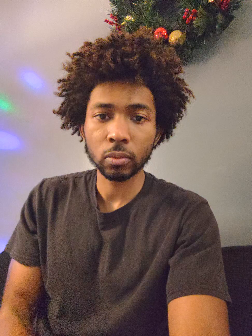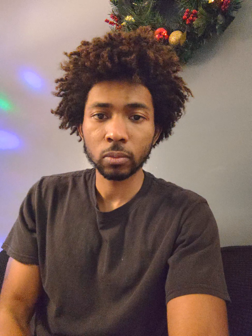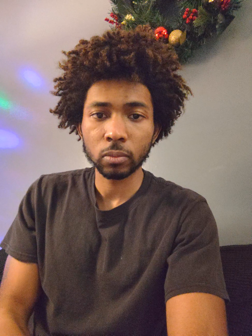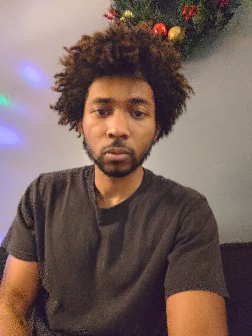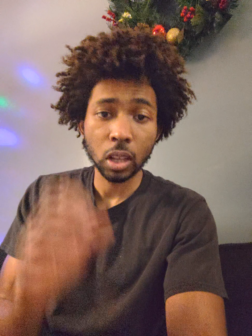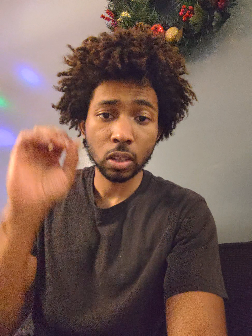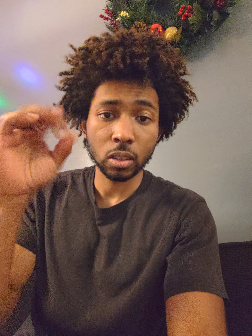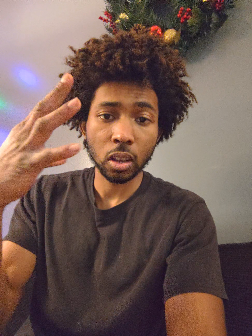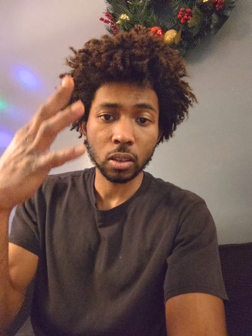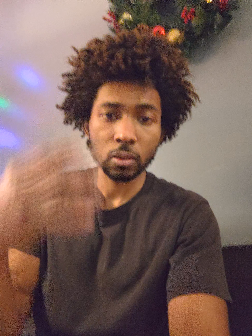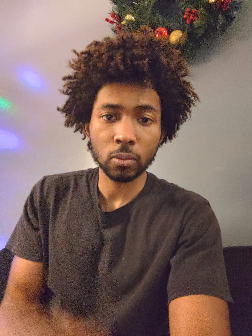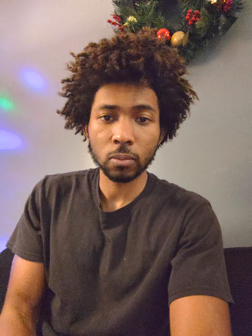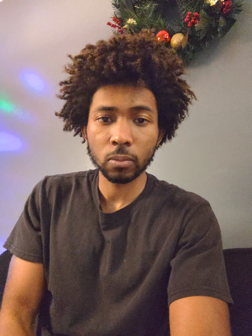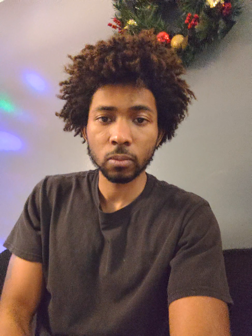sun